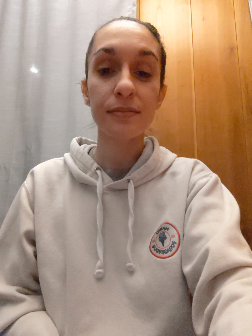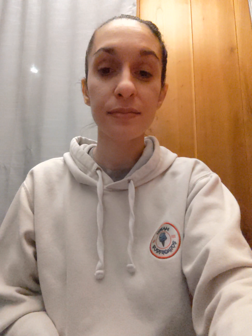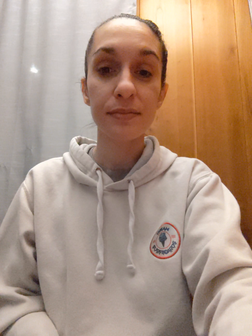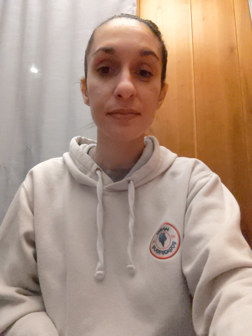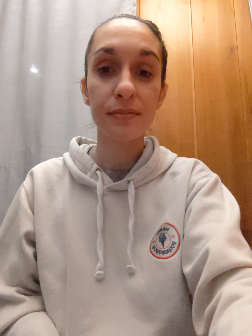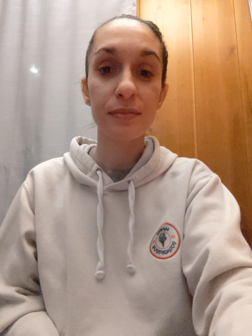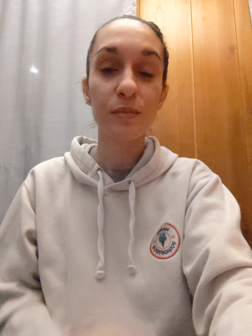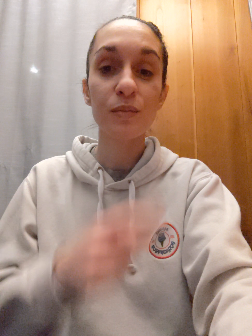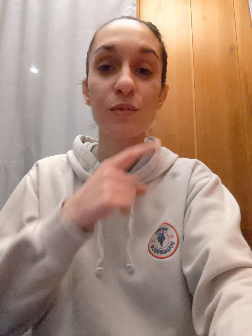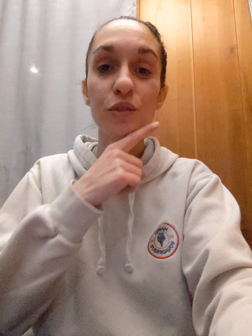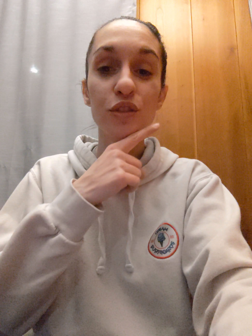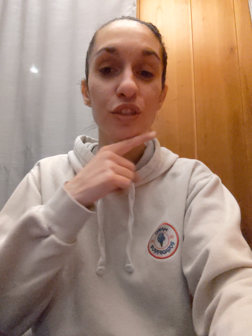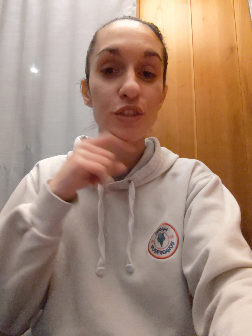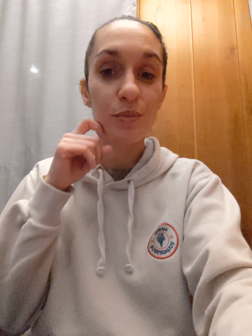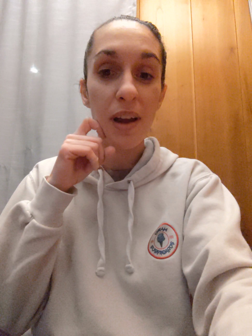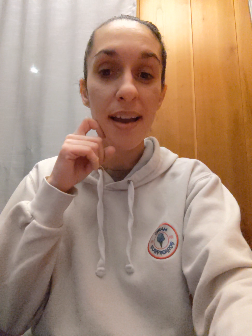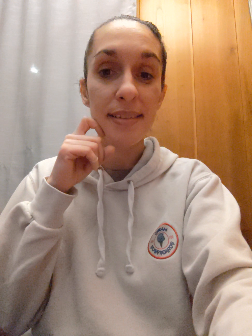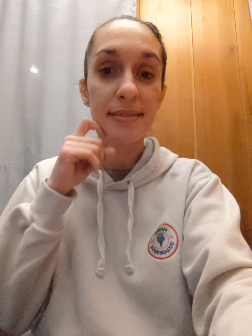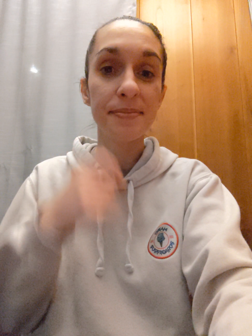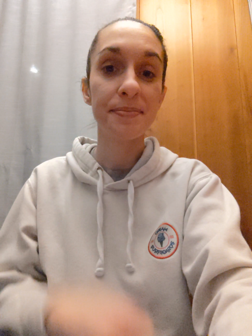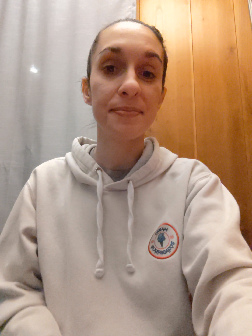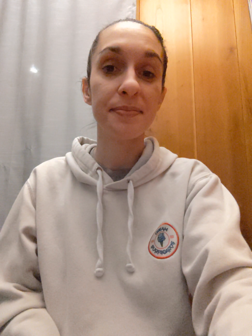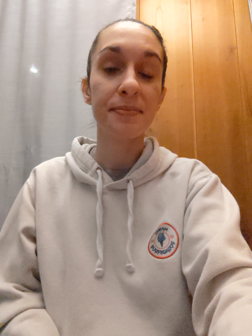dry